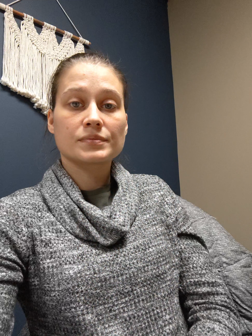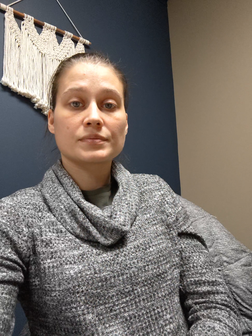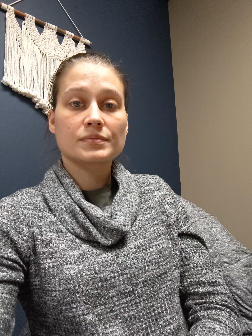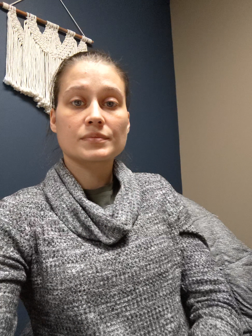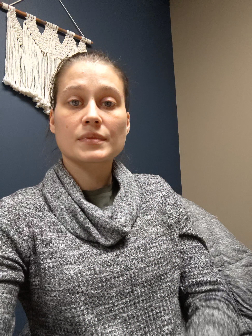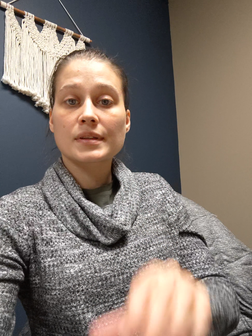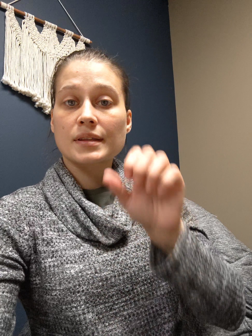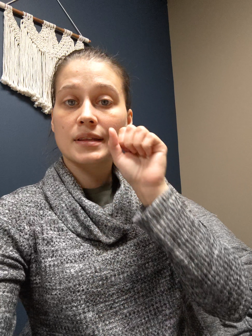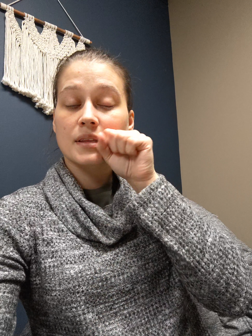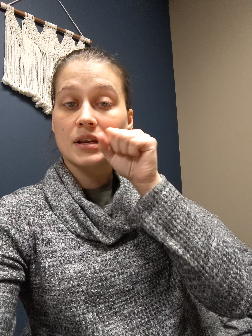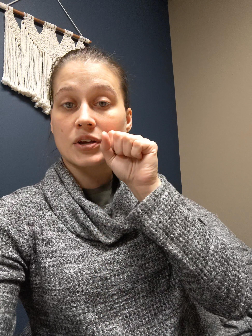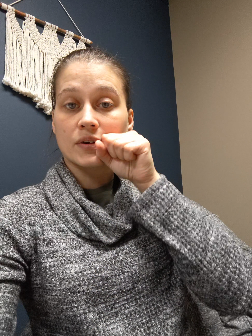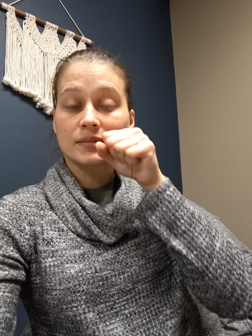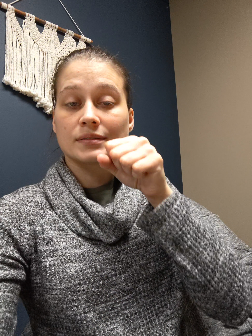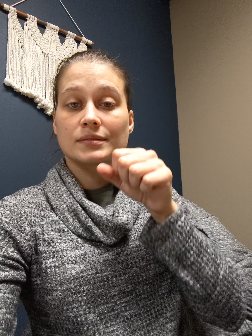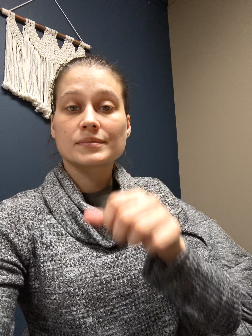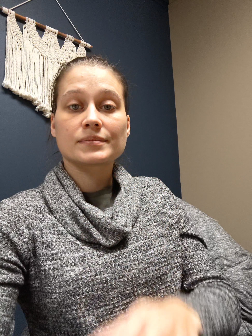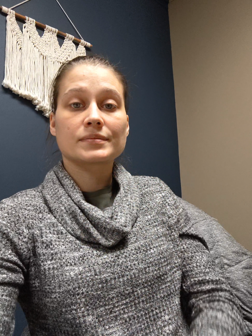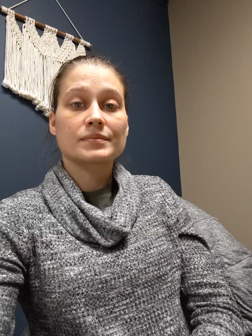carrot